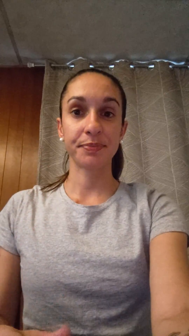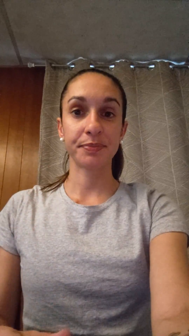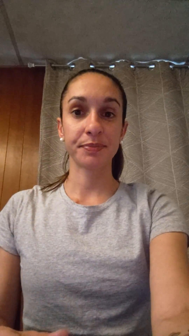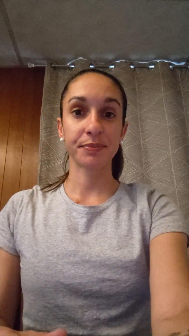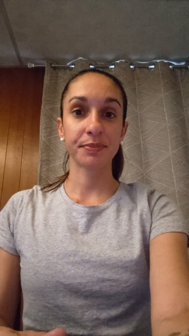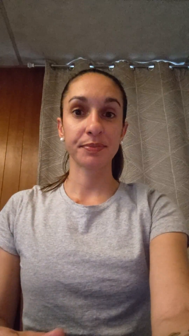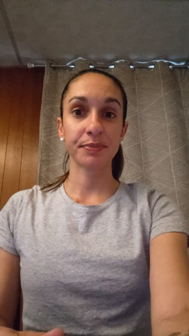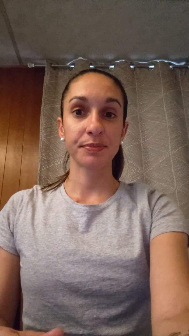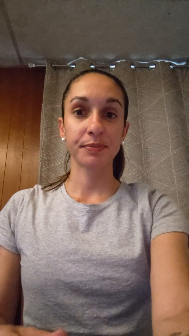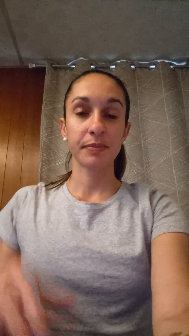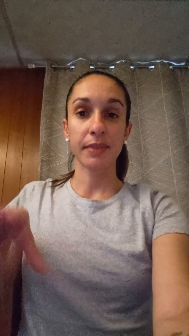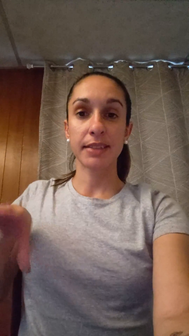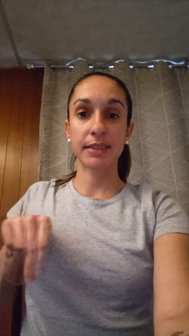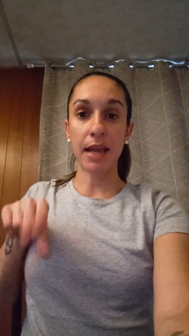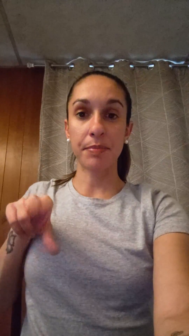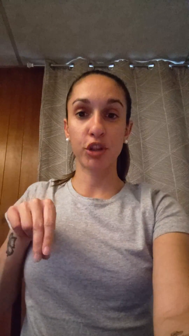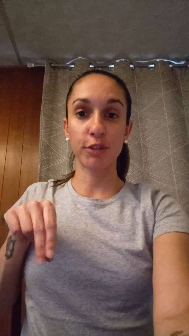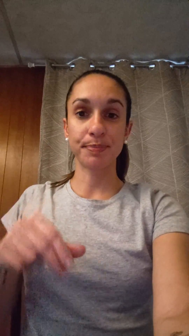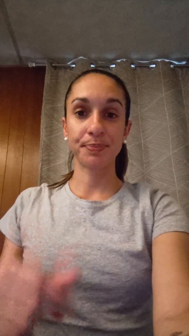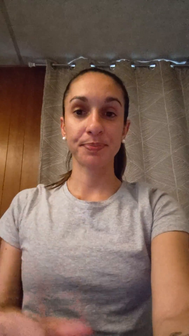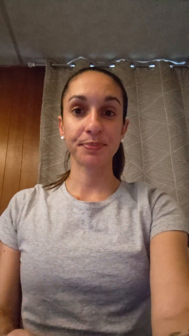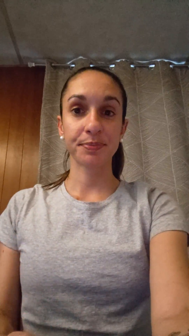diaper